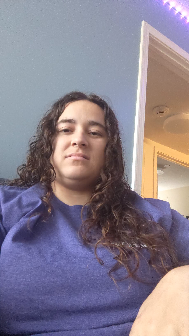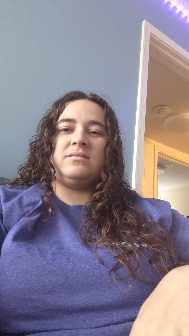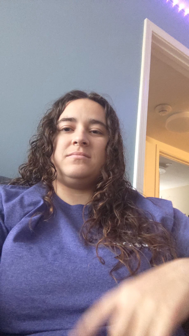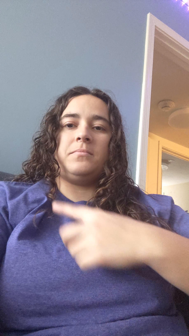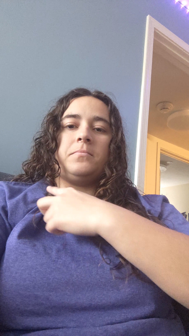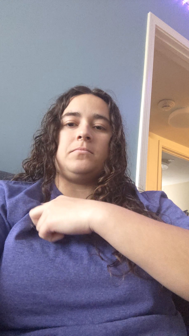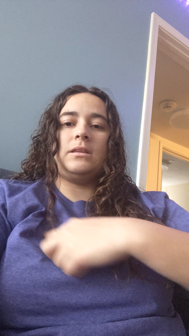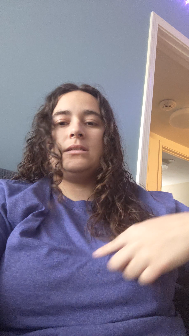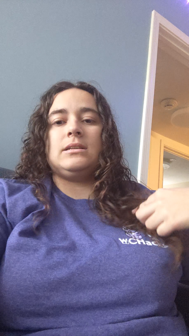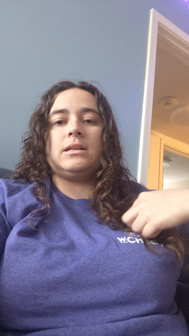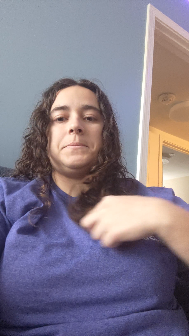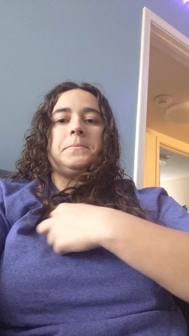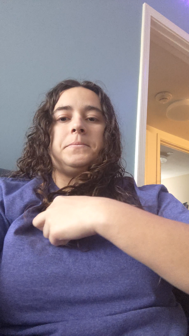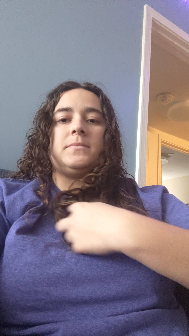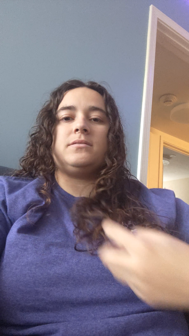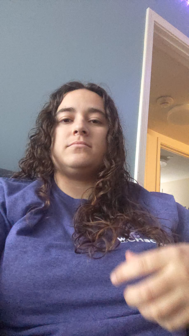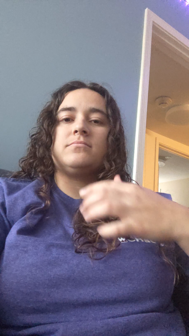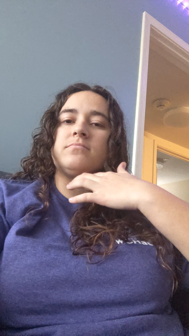bib